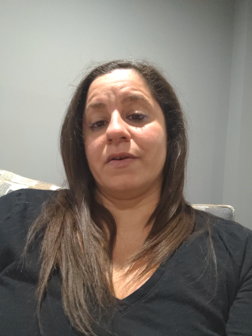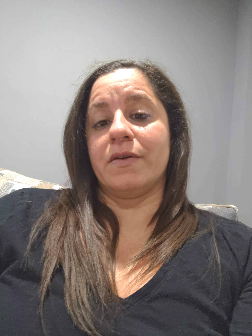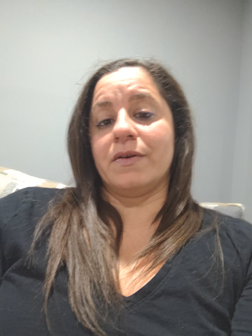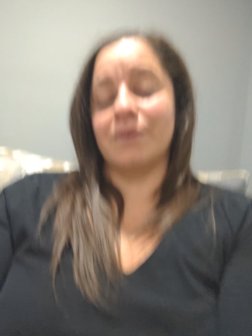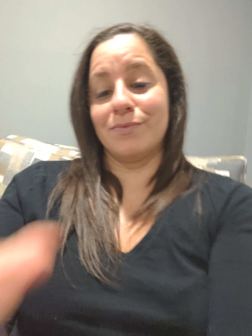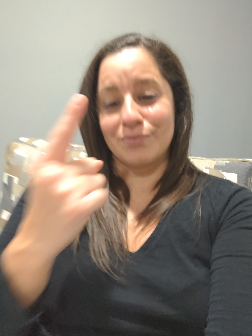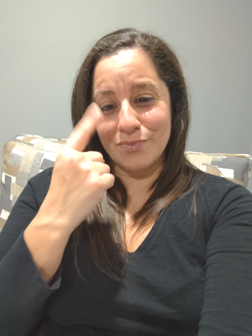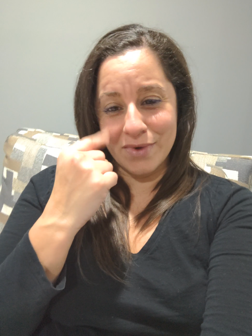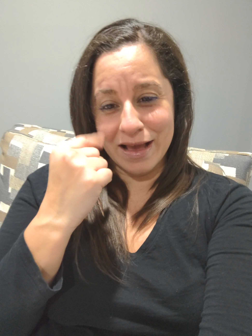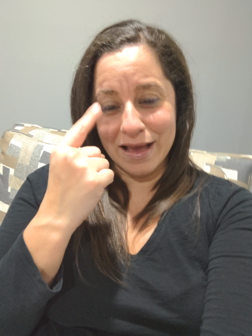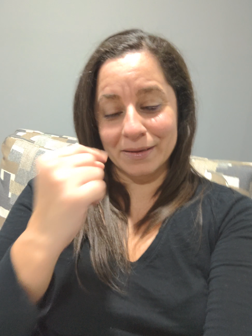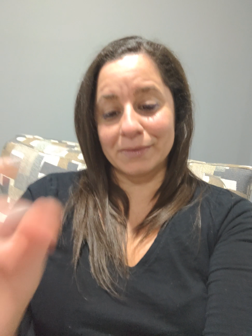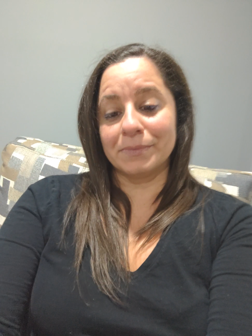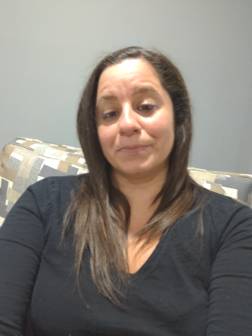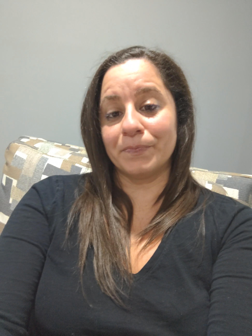cry